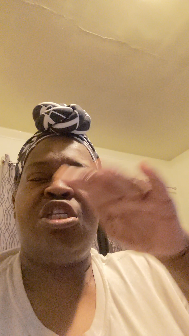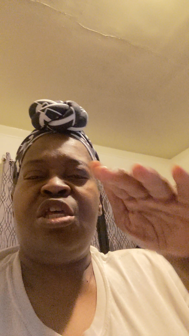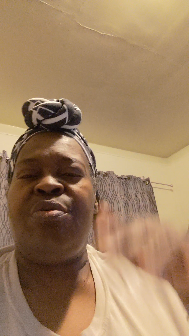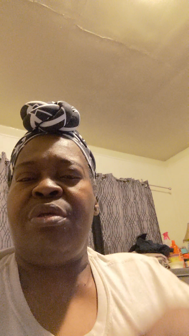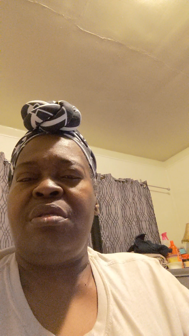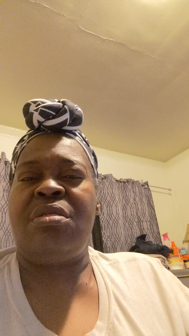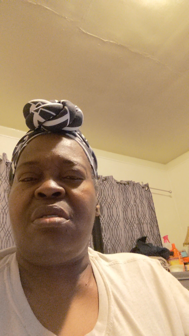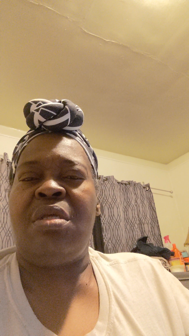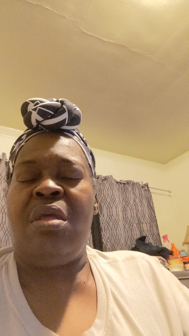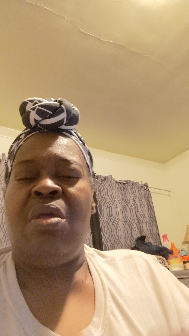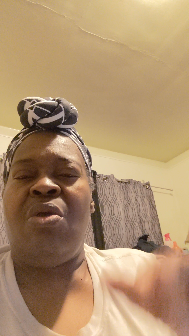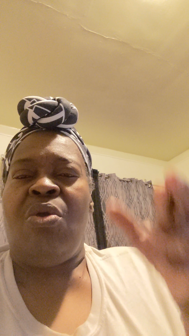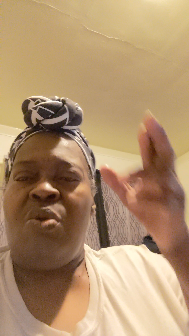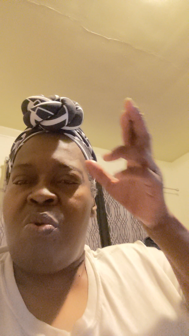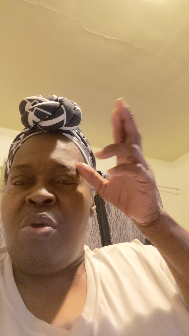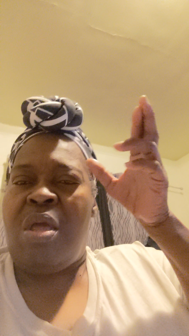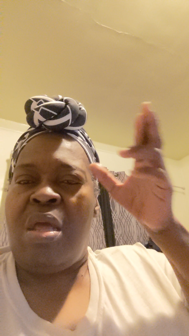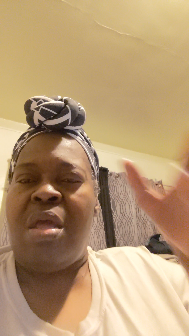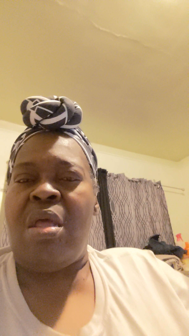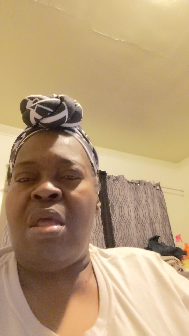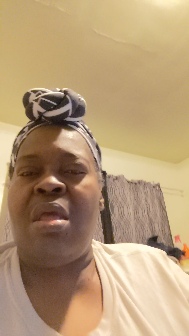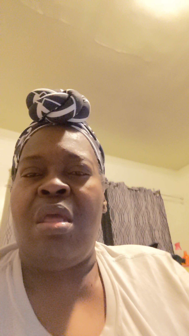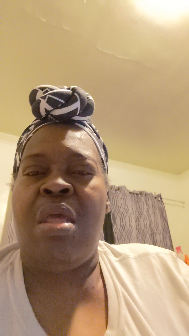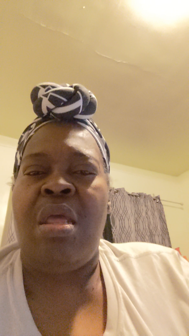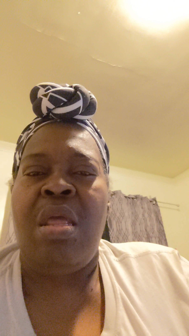rooster